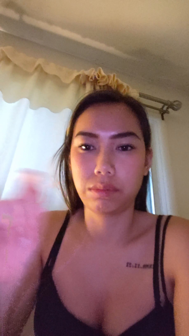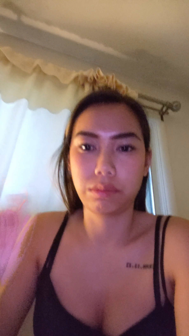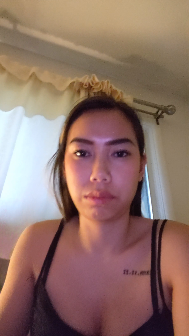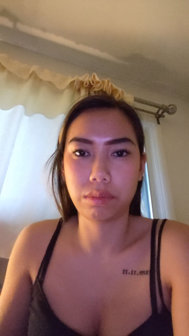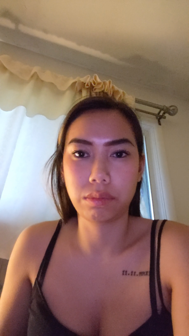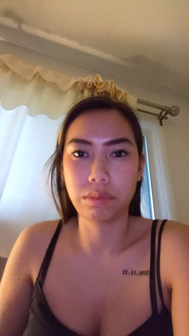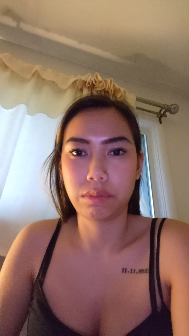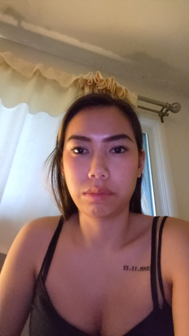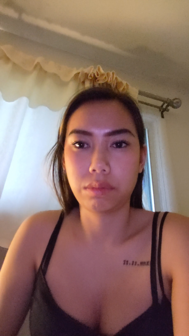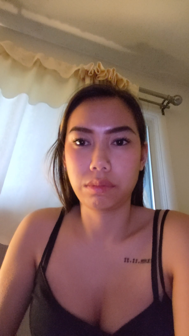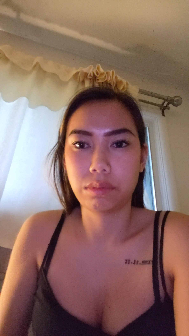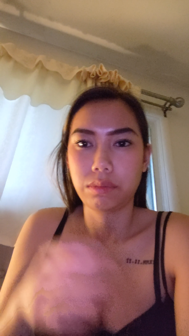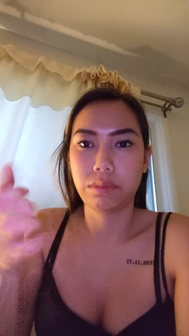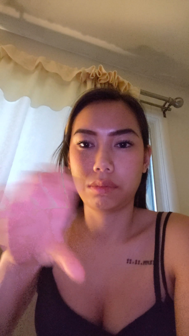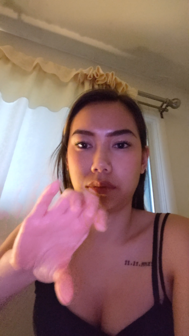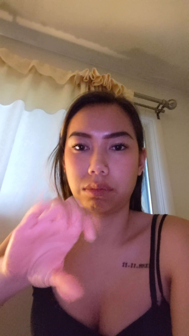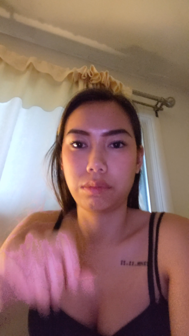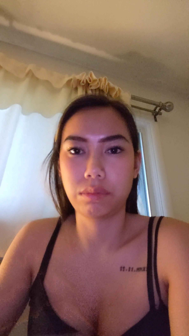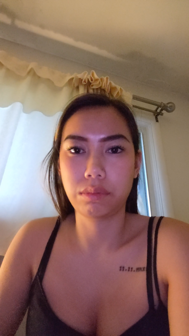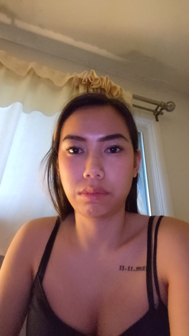pour